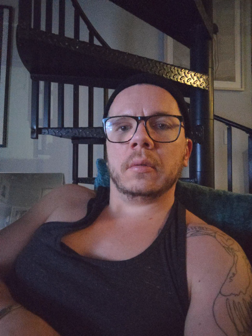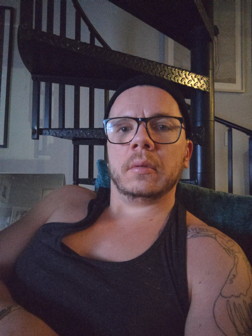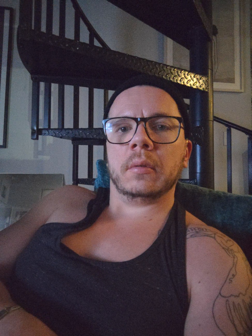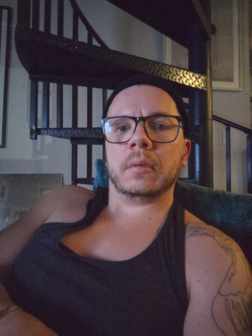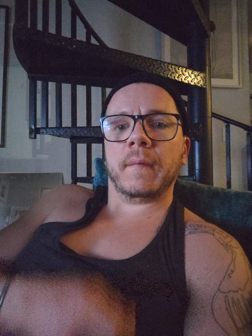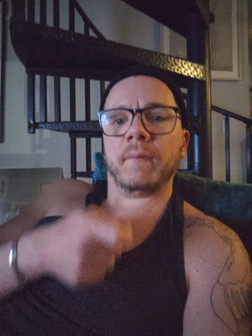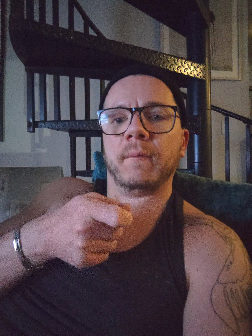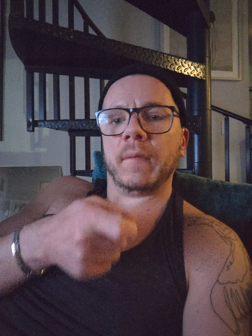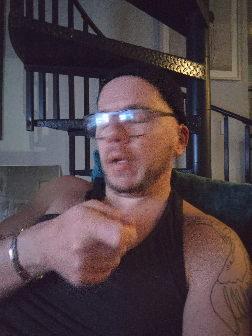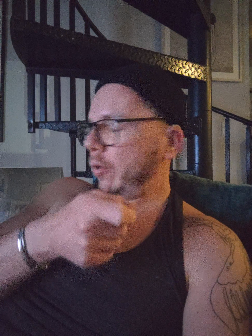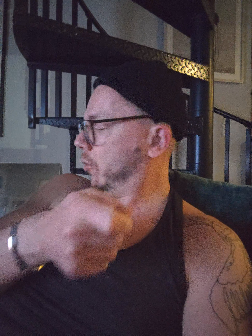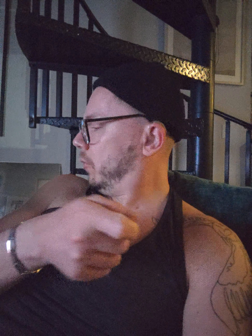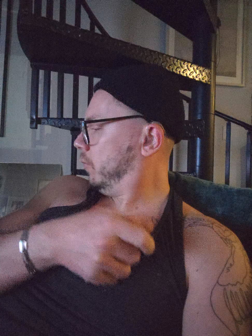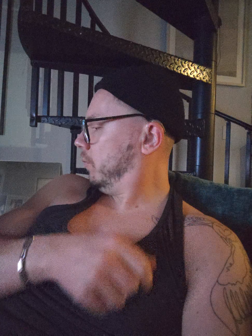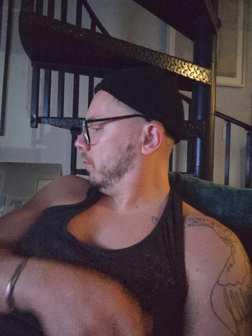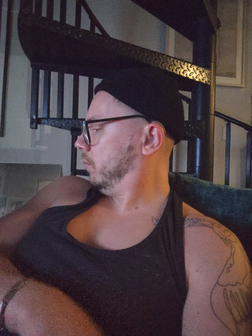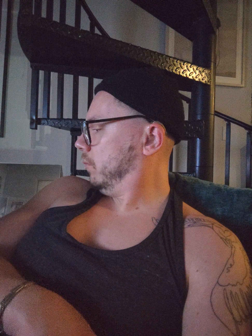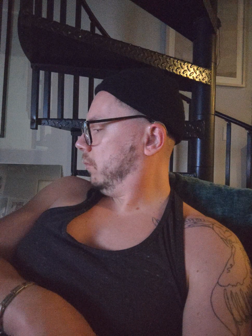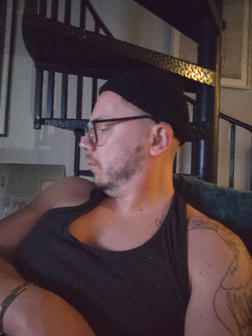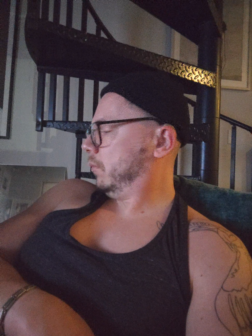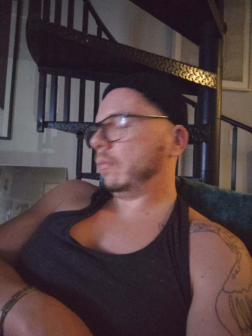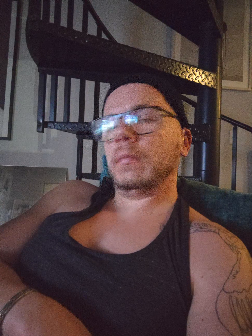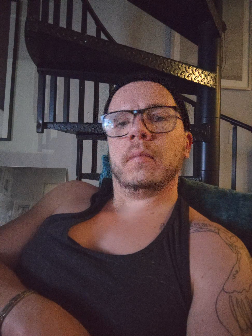vacuum